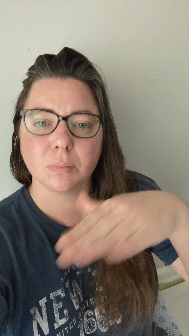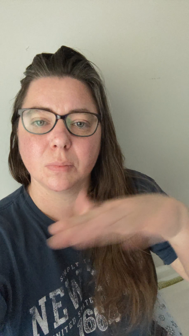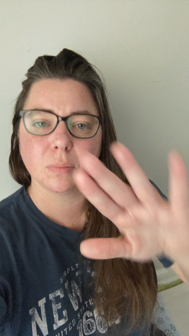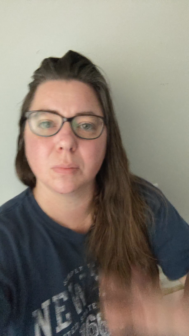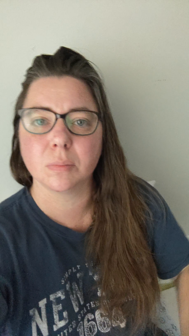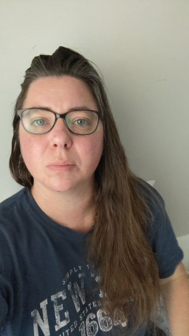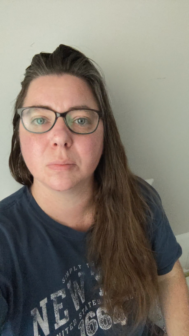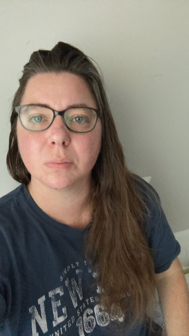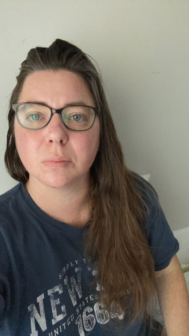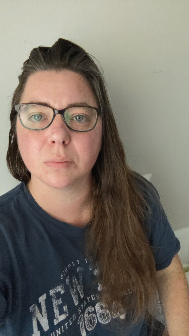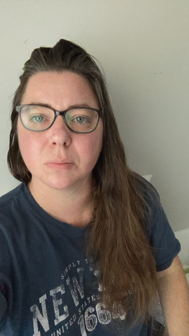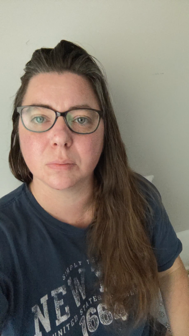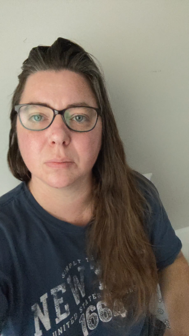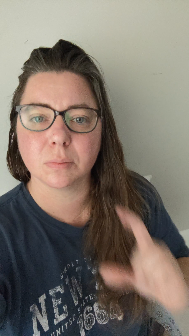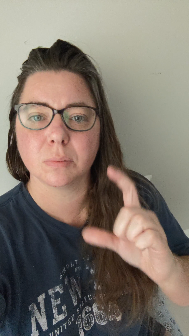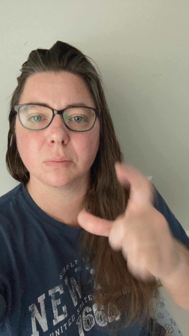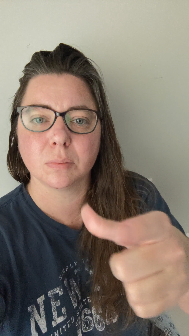present